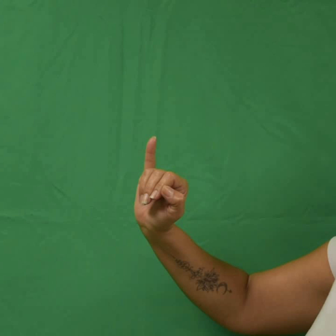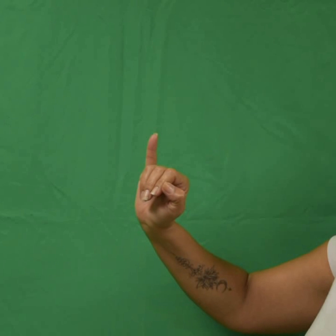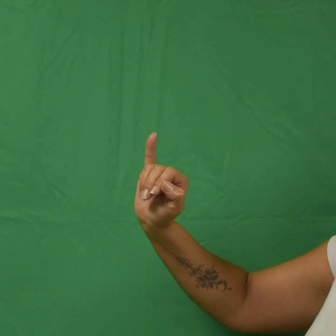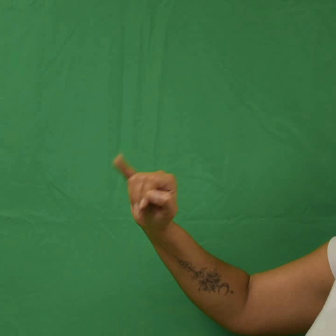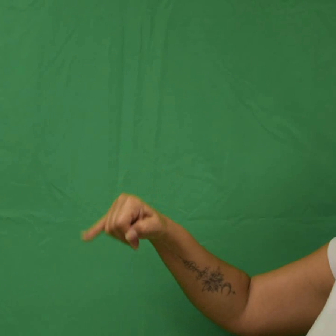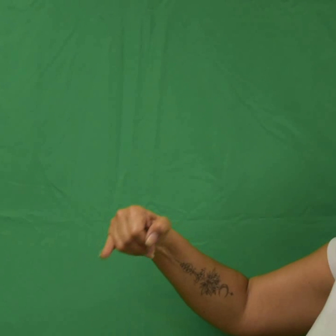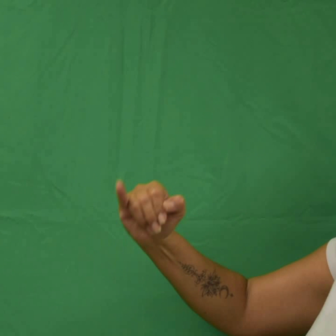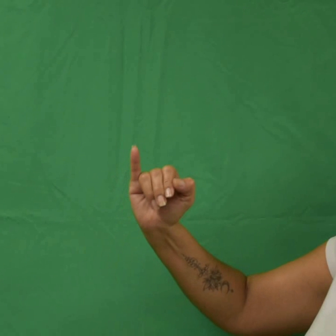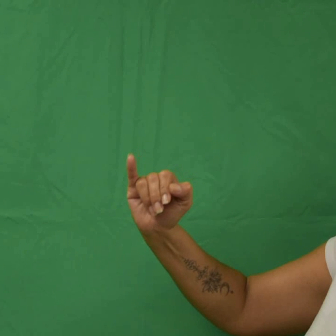J